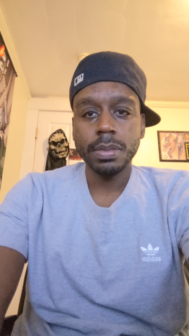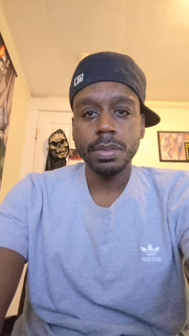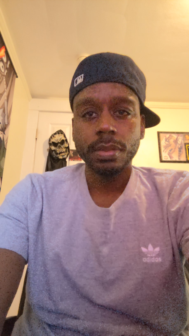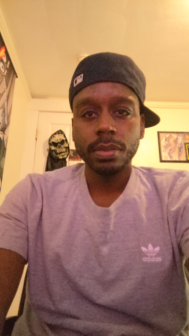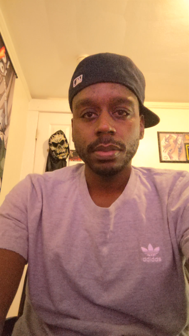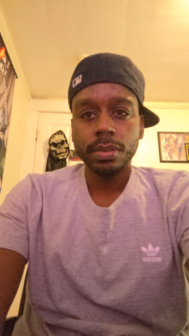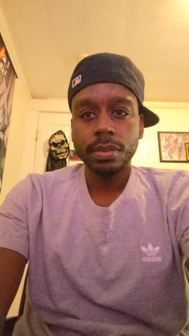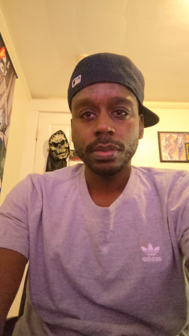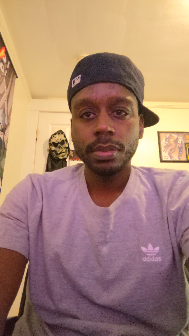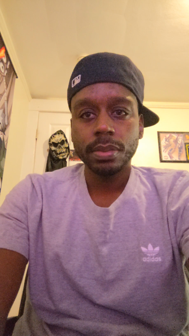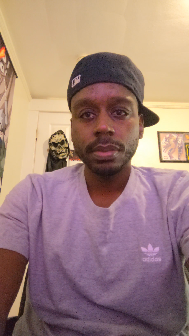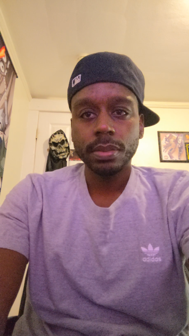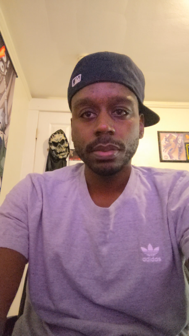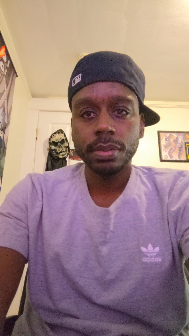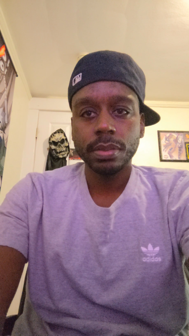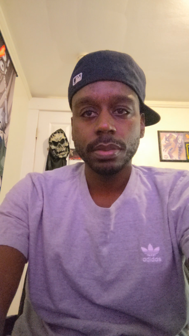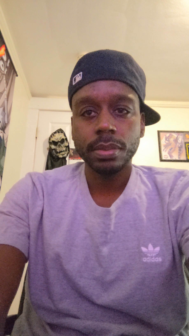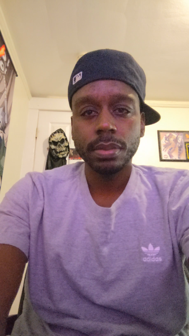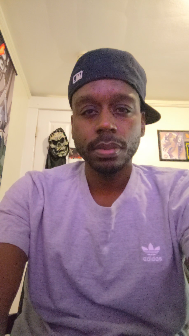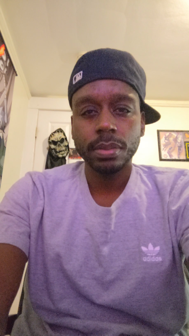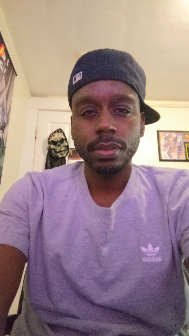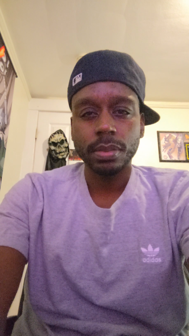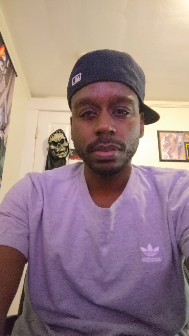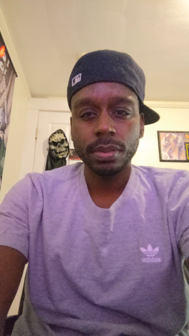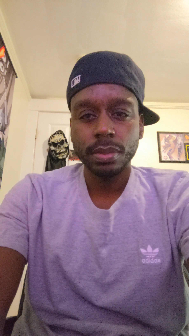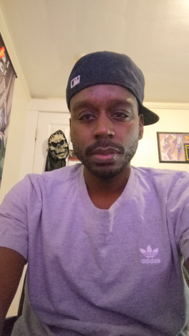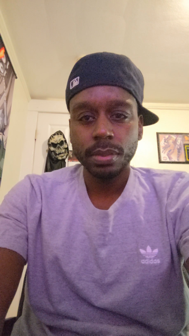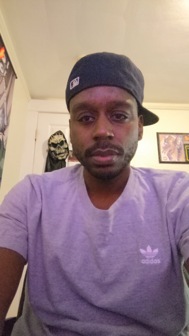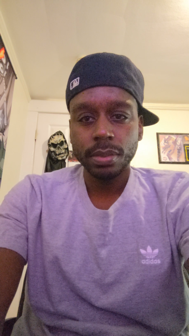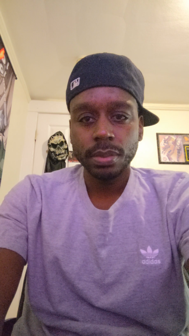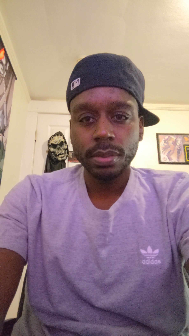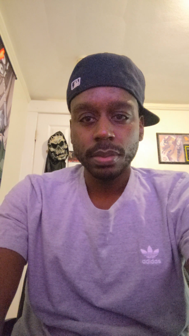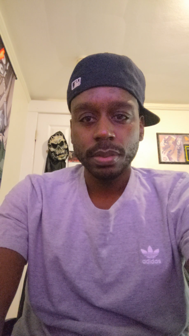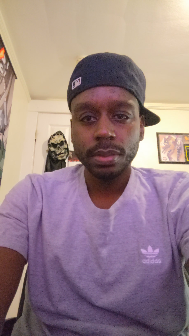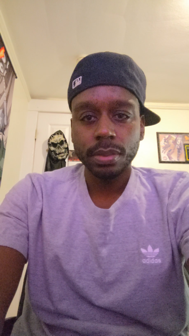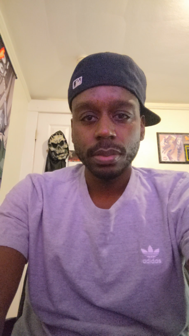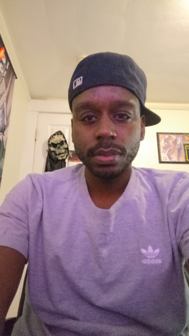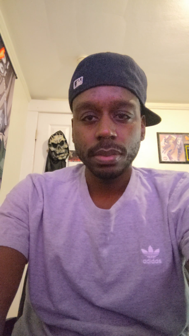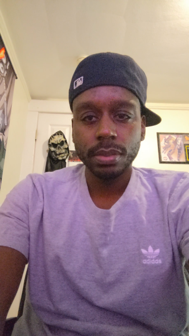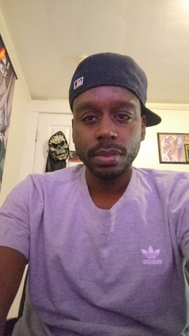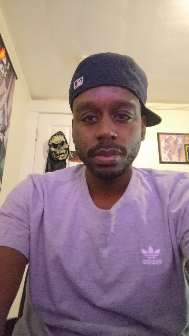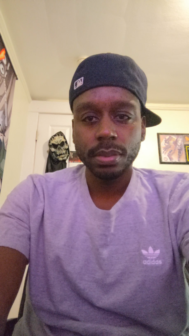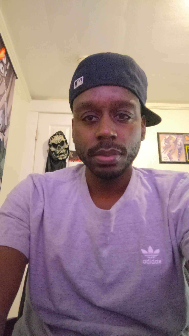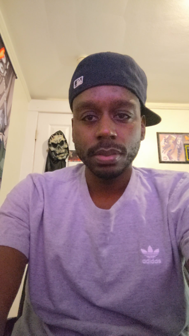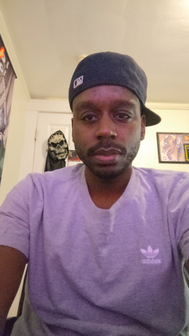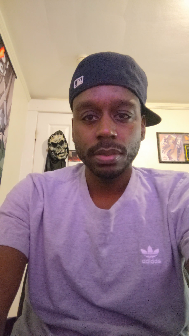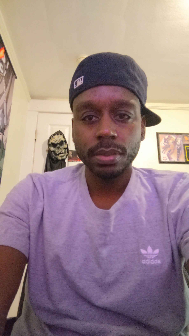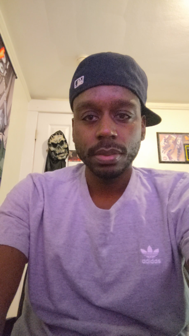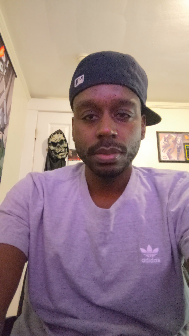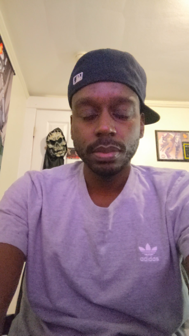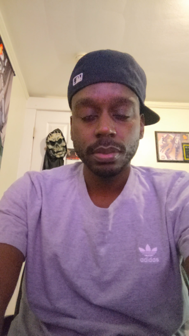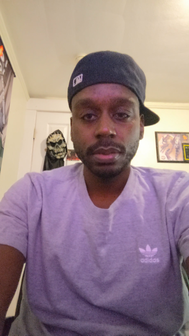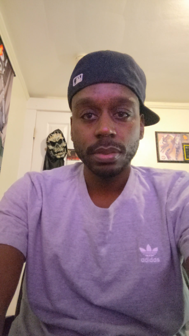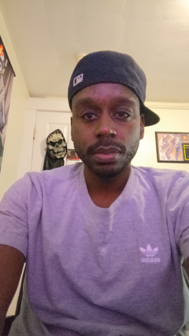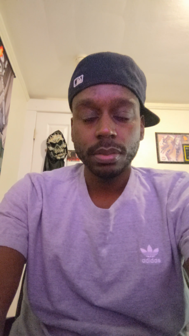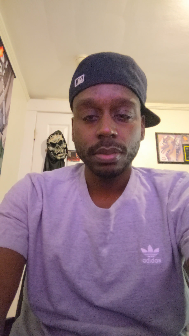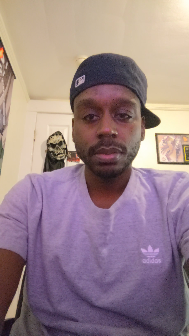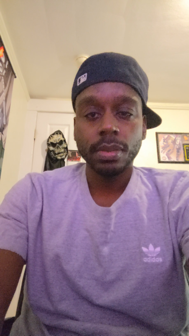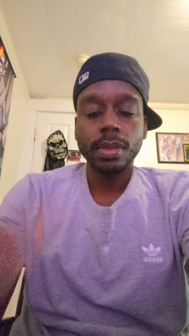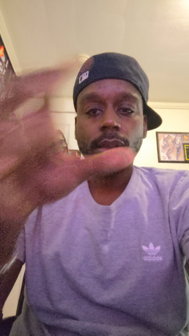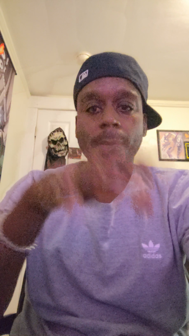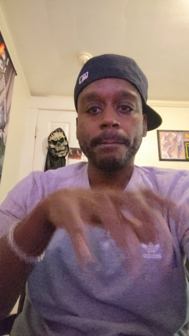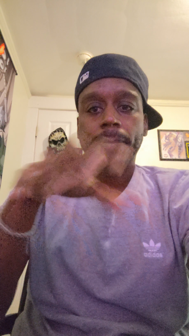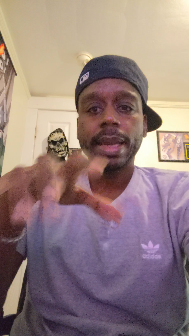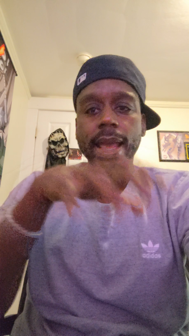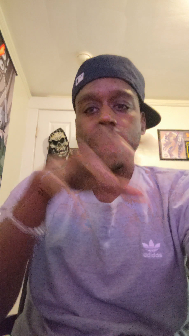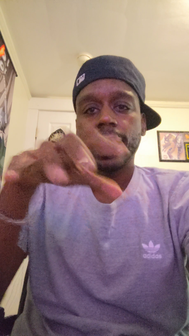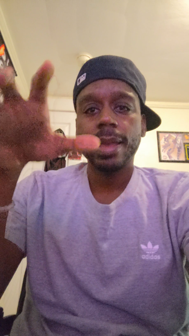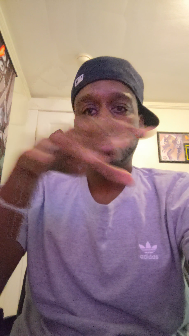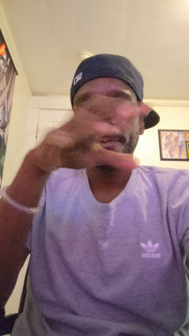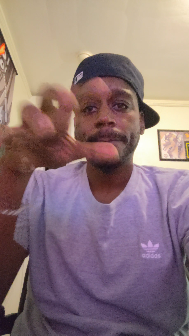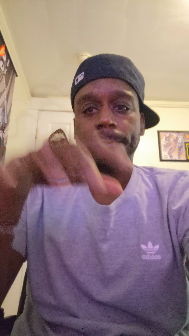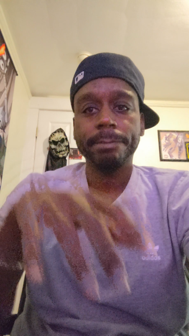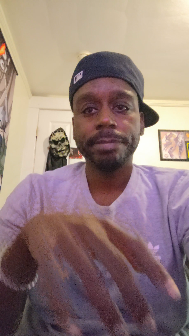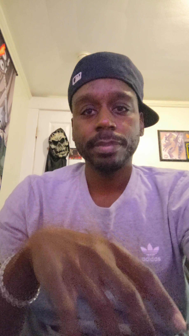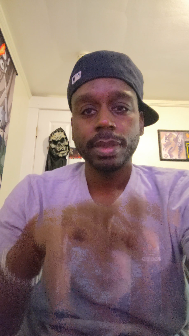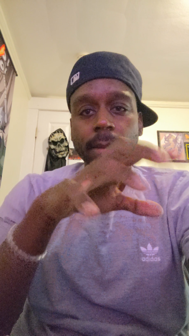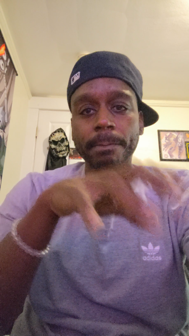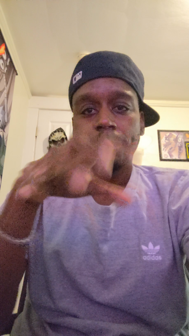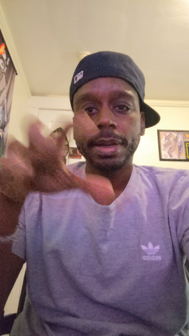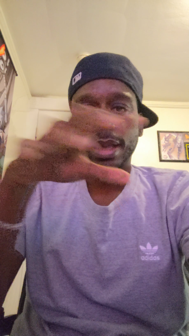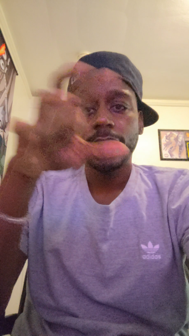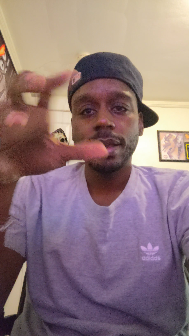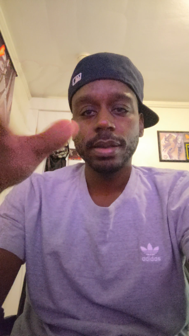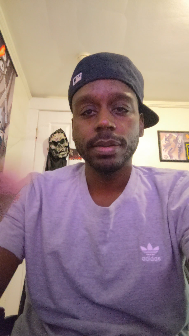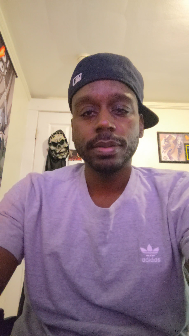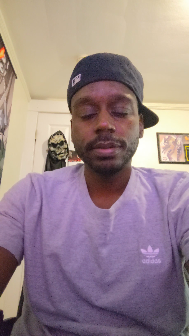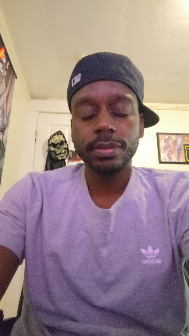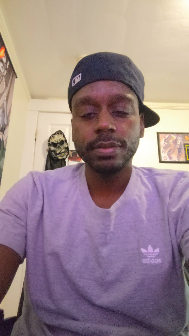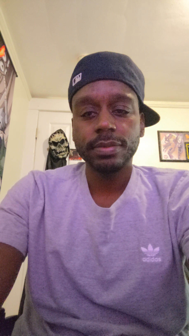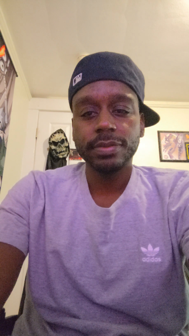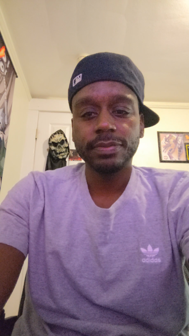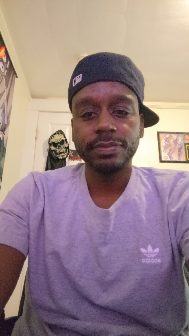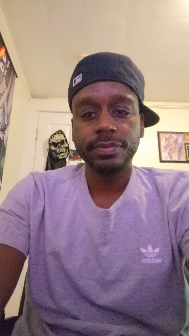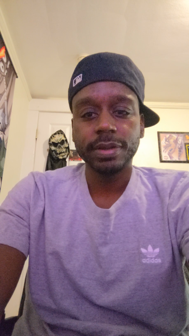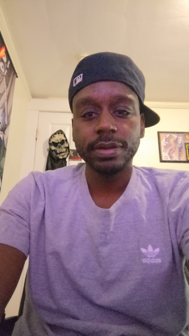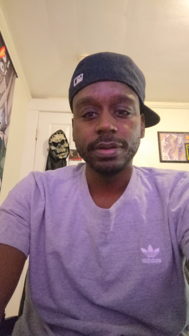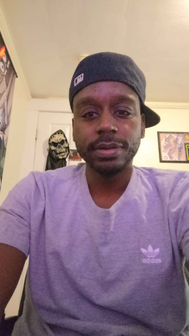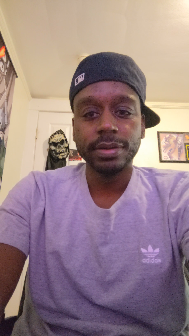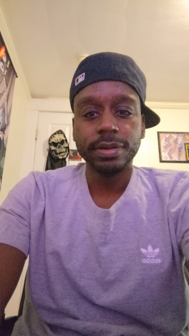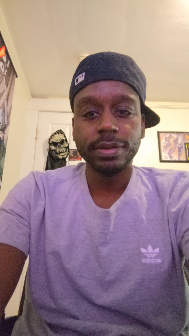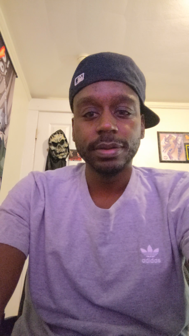block